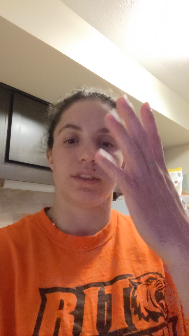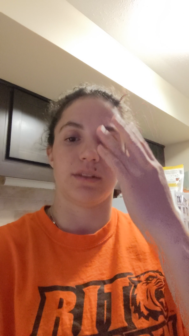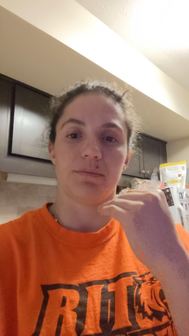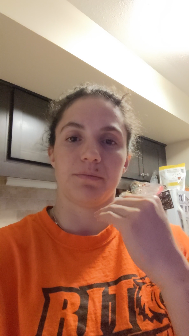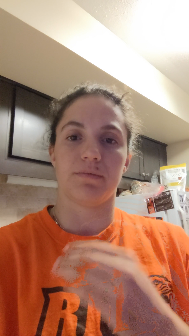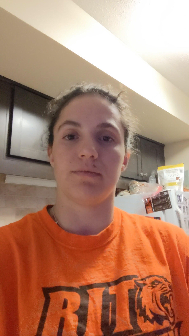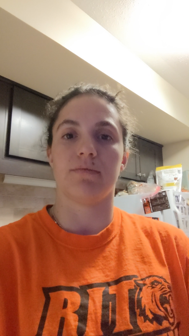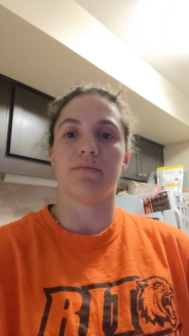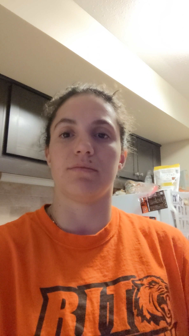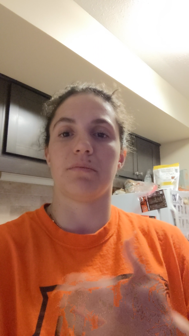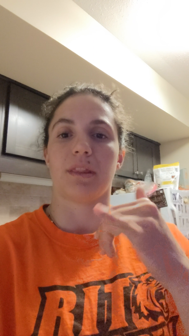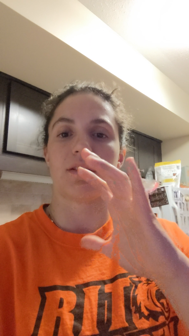play dough